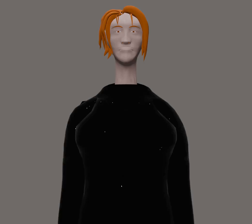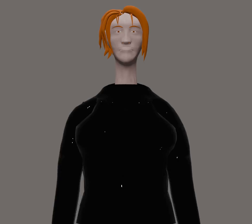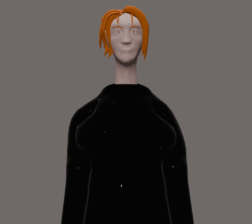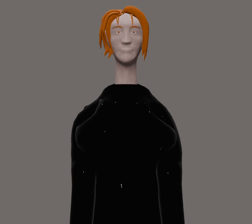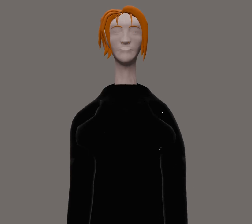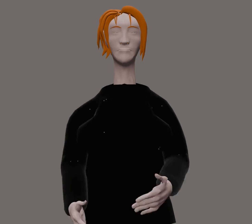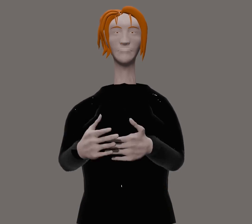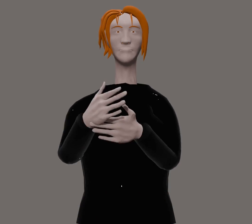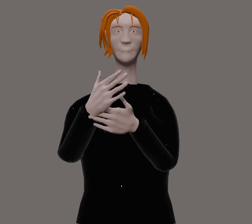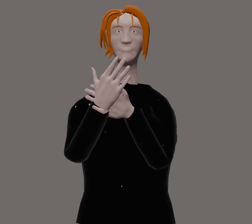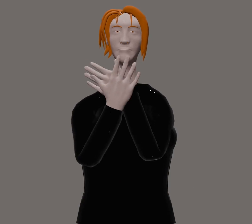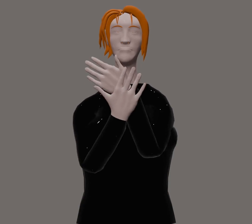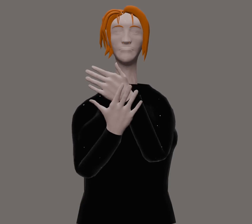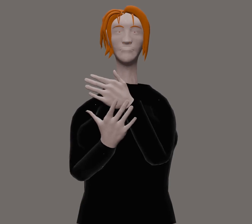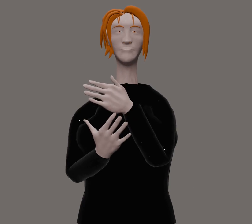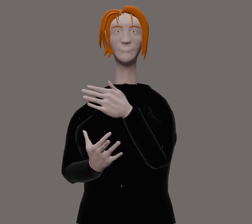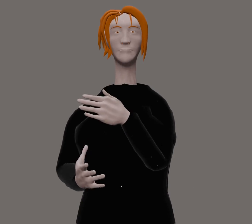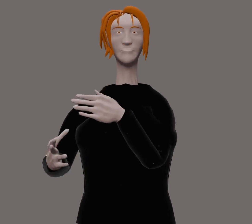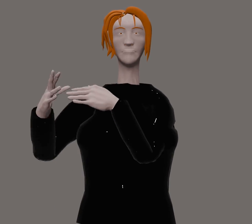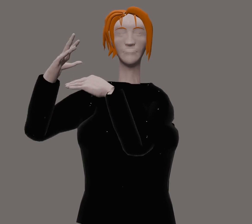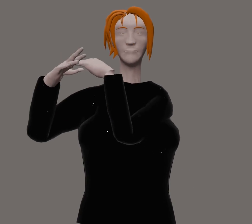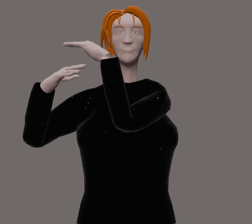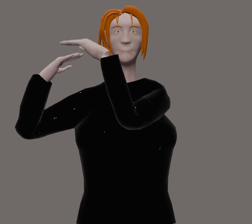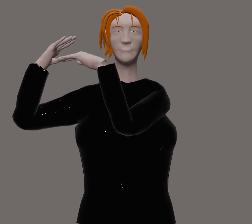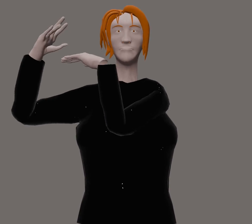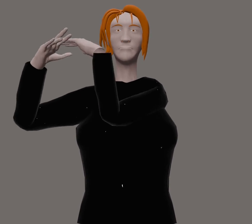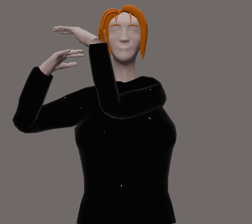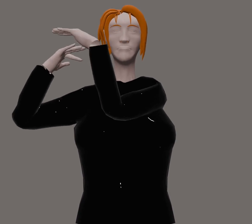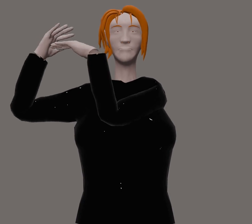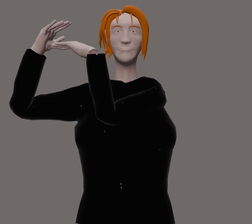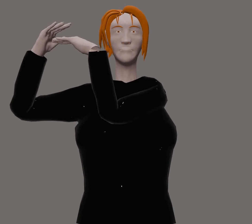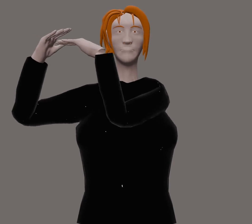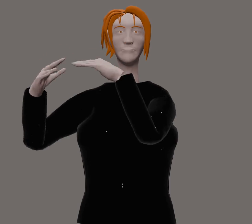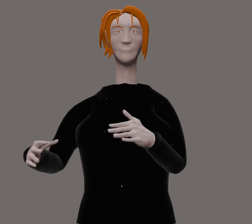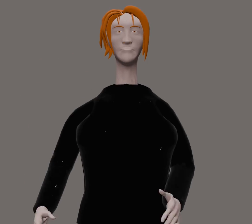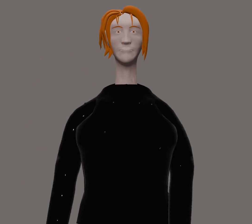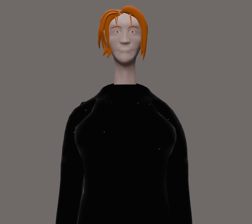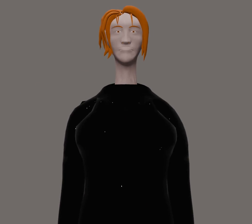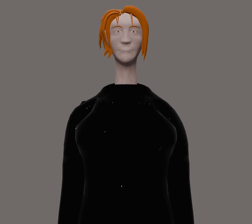Bloodline